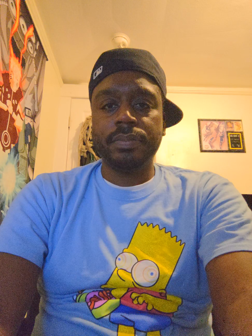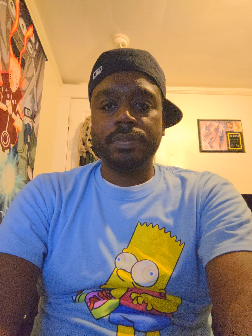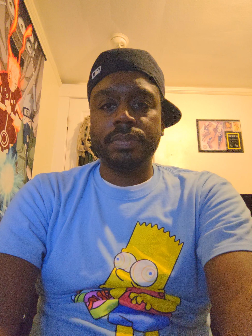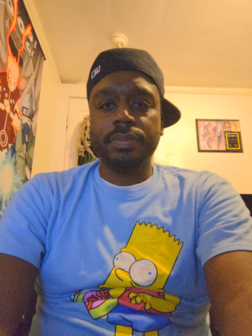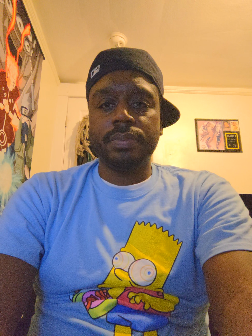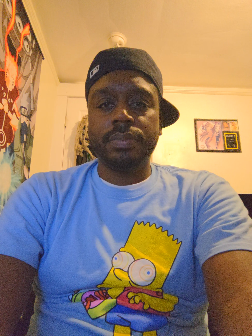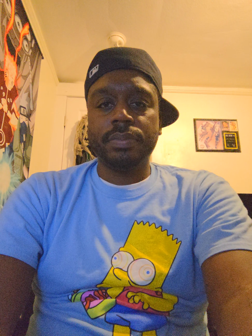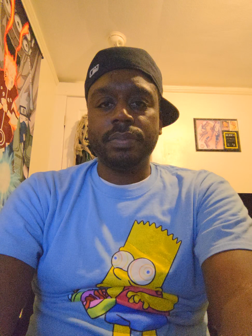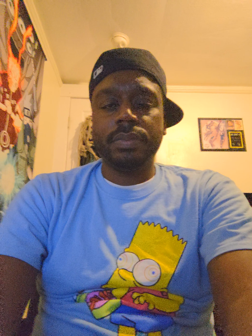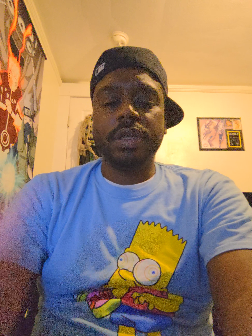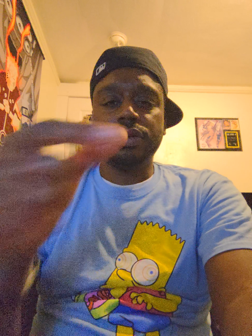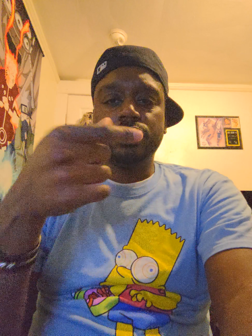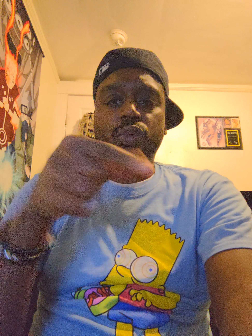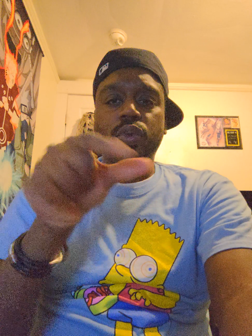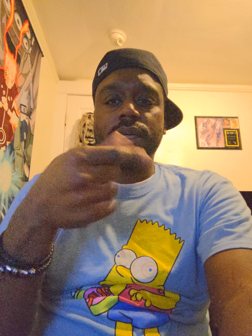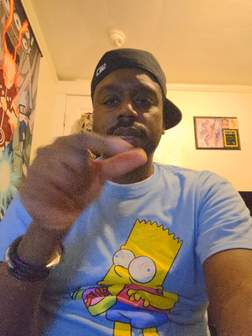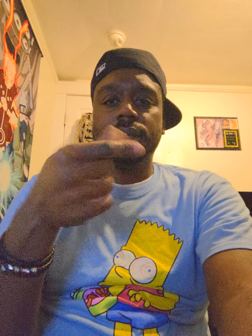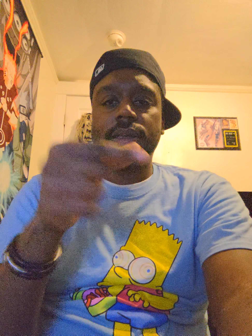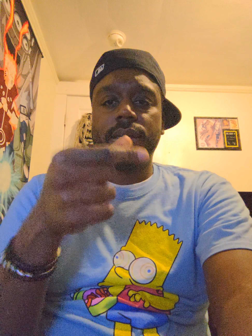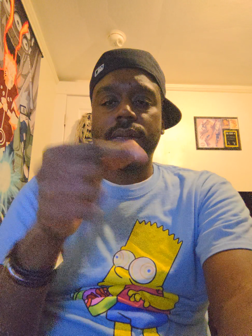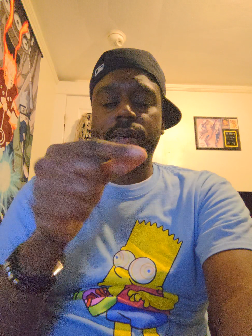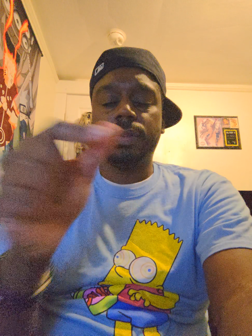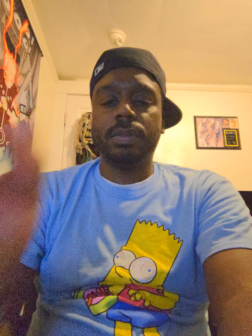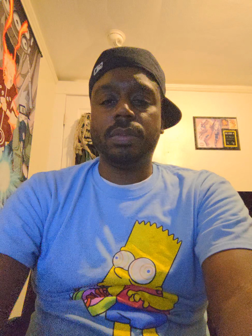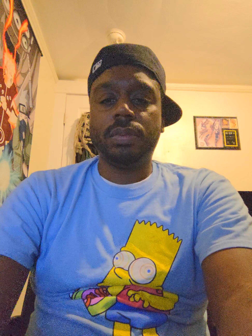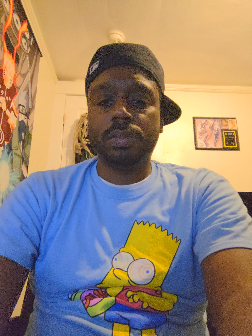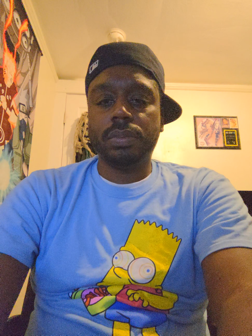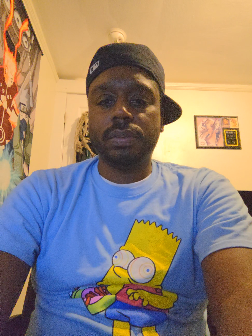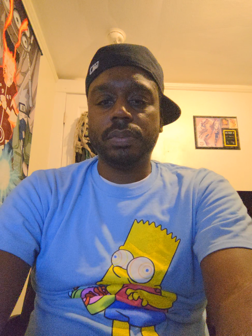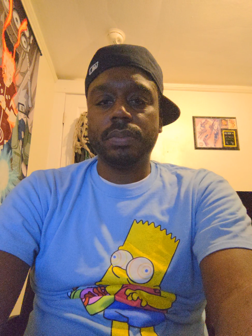green